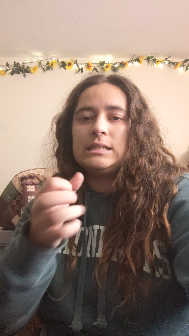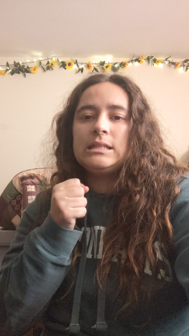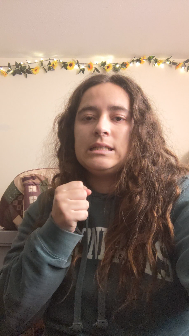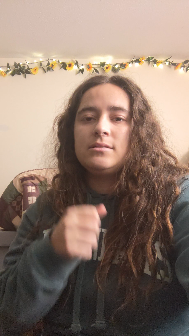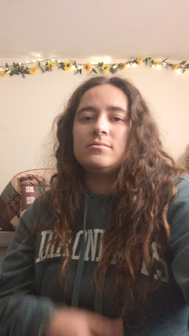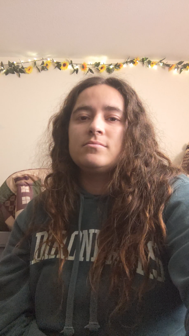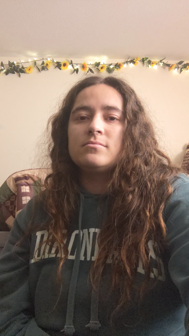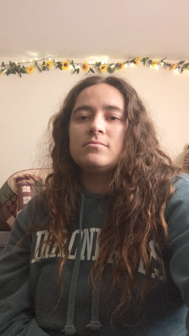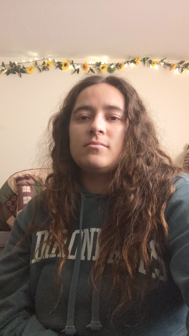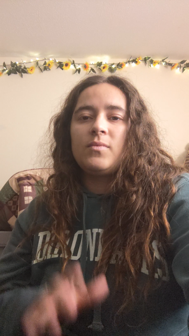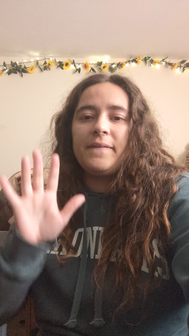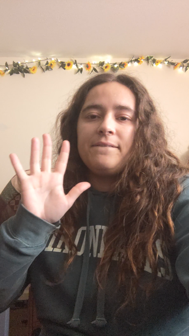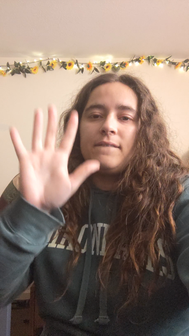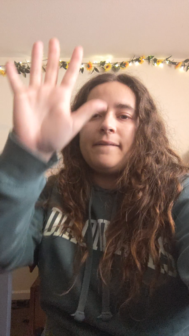give me five